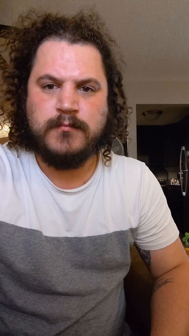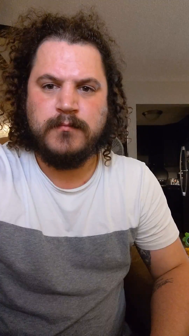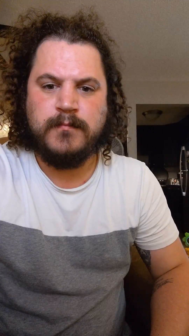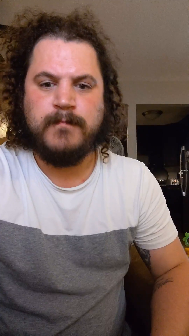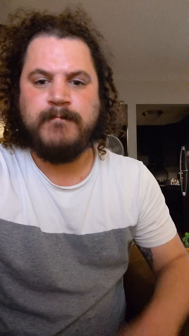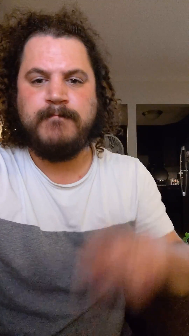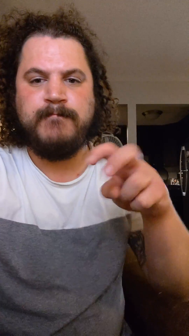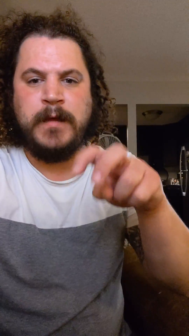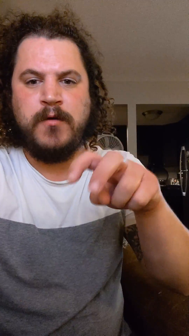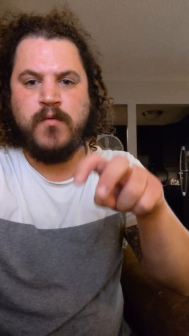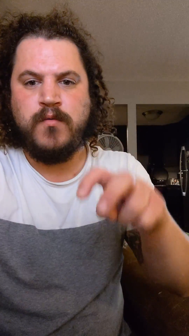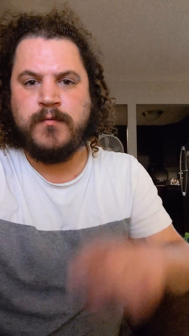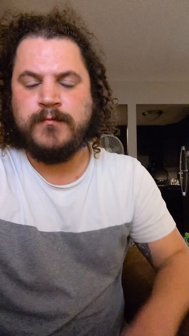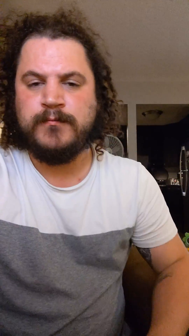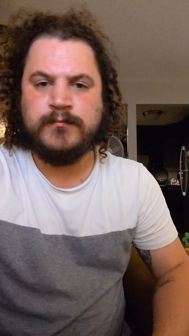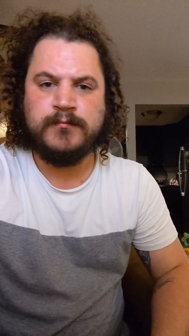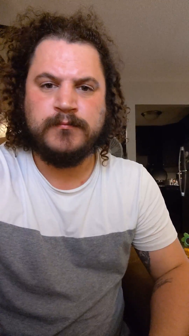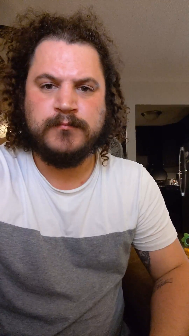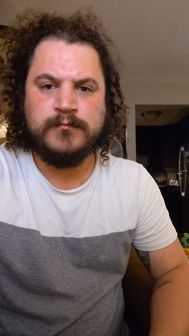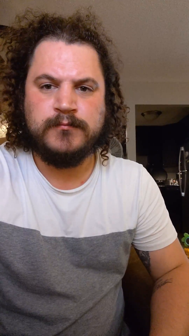potato